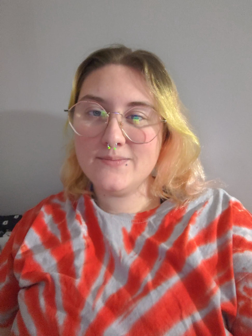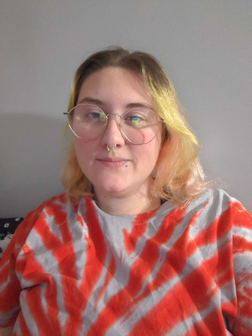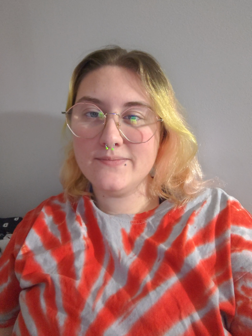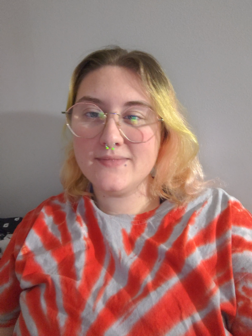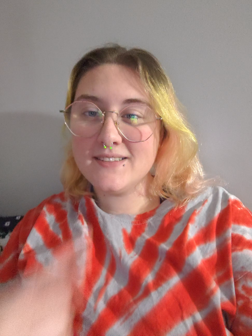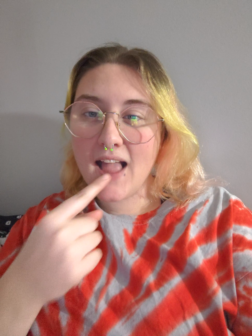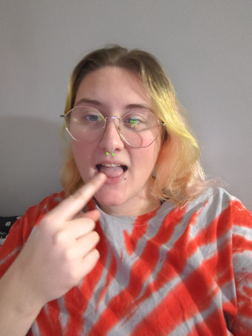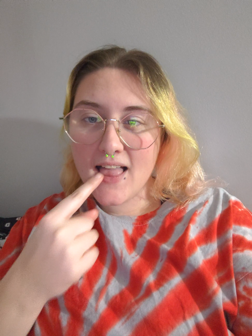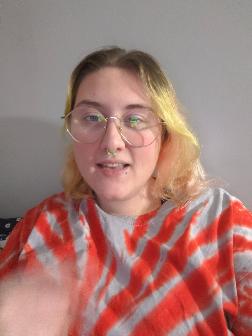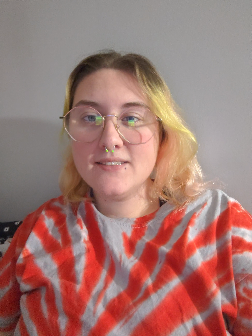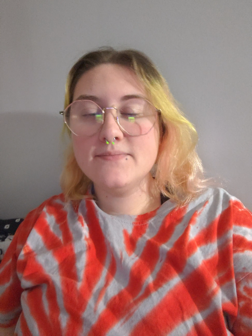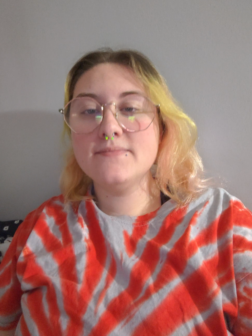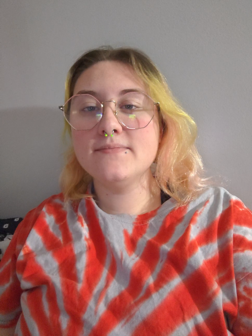tongue